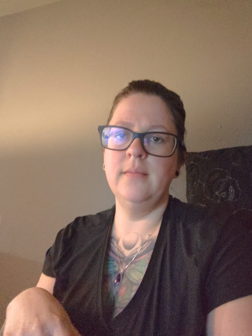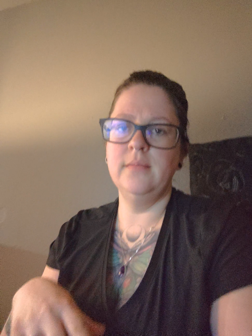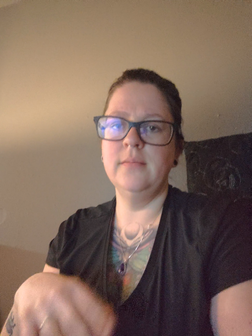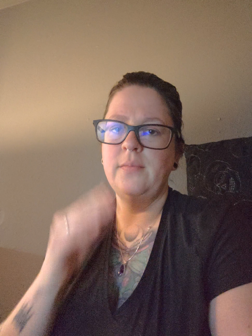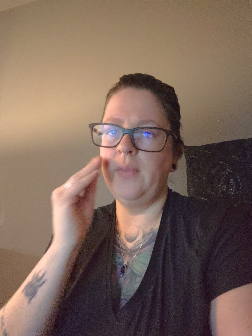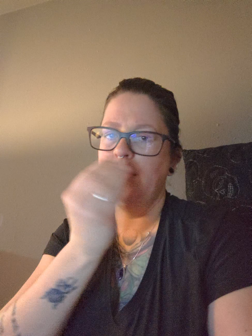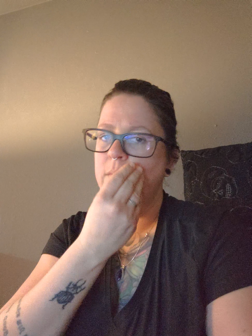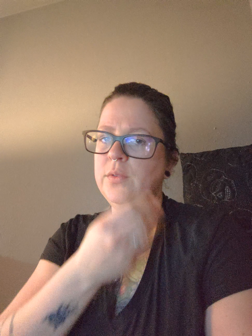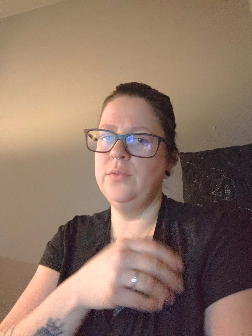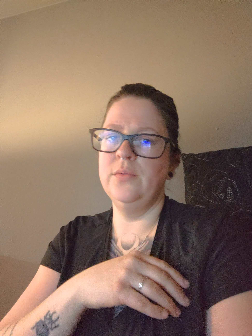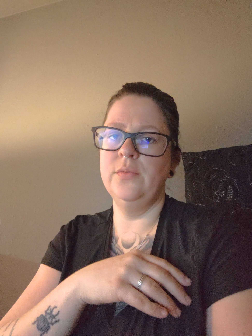flower